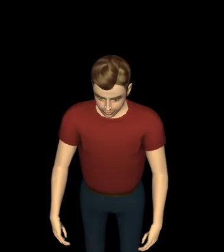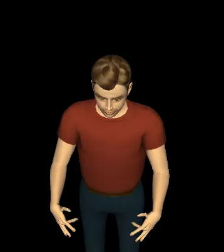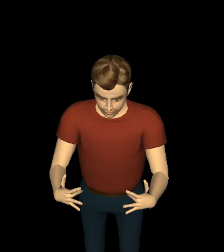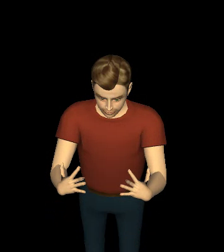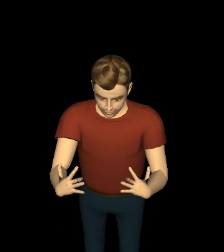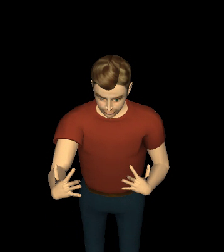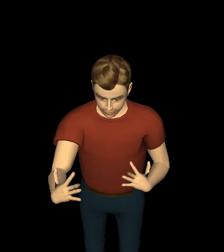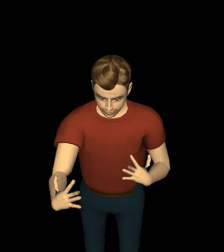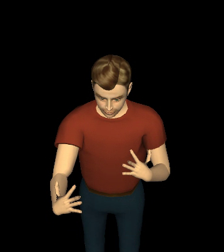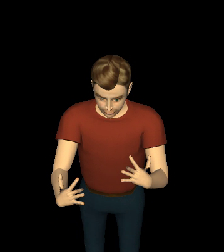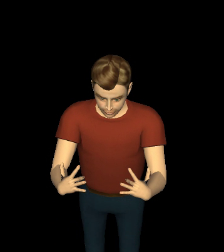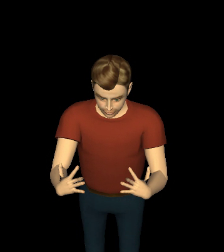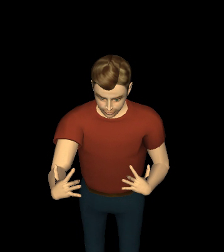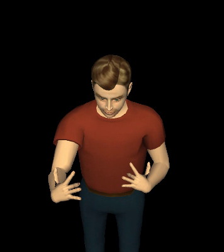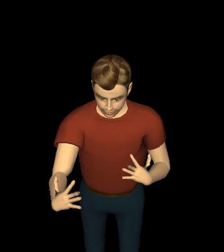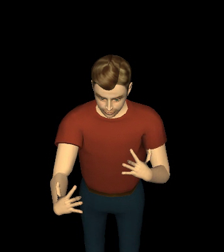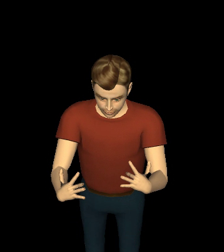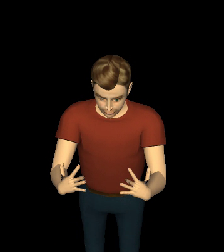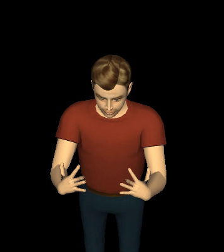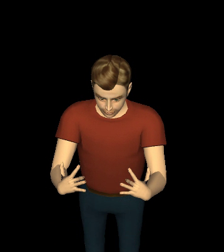مسرح